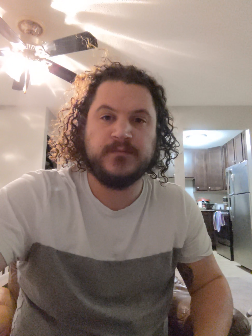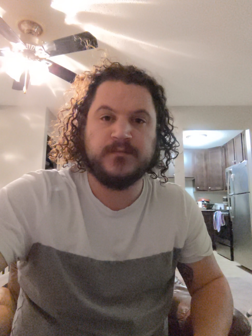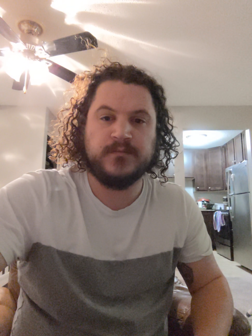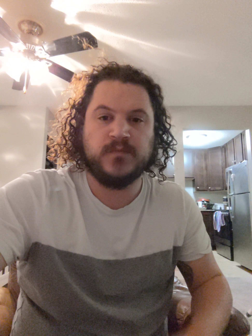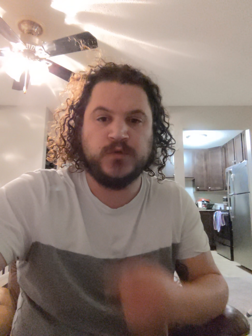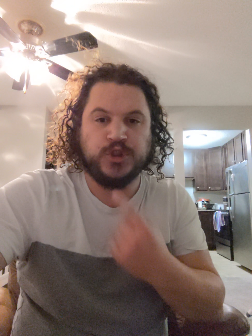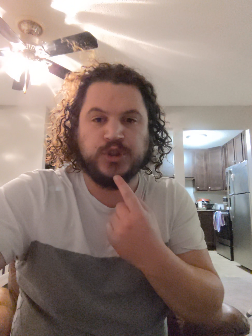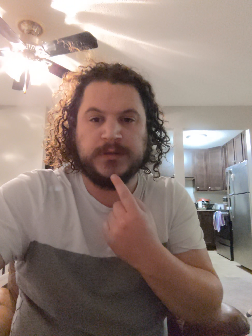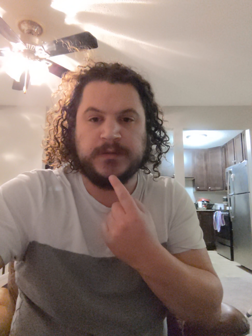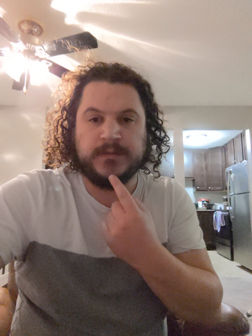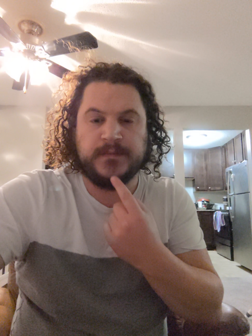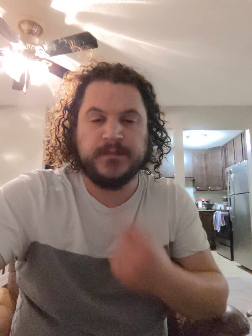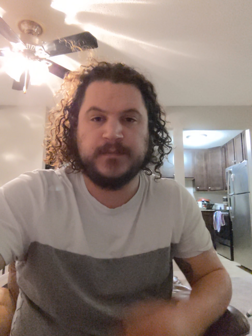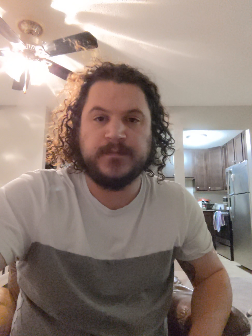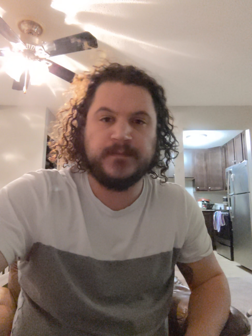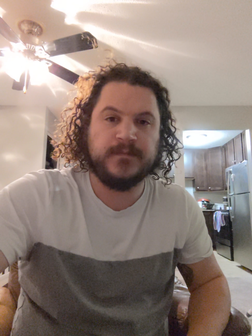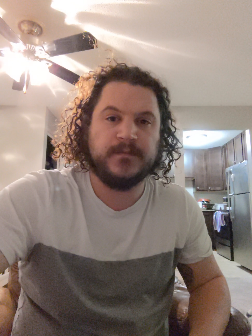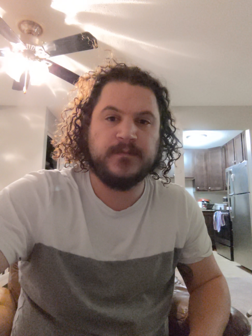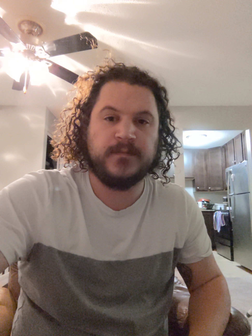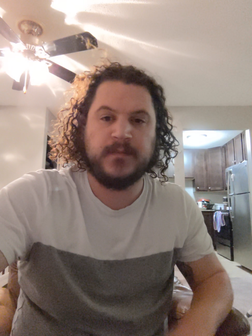chin